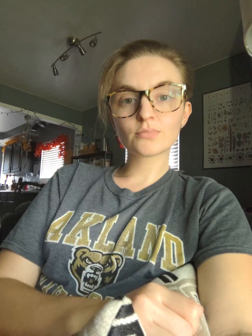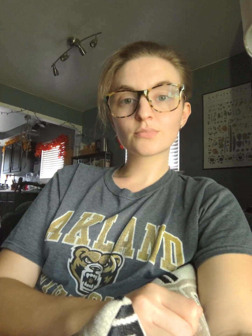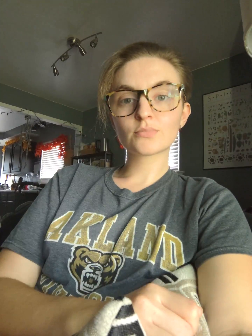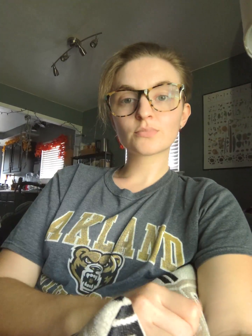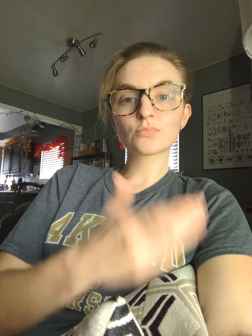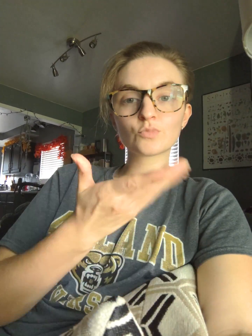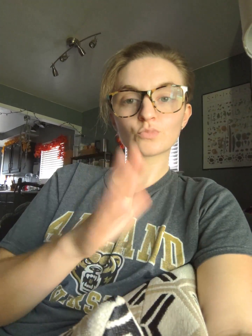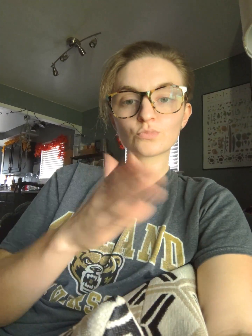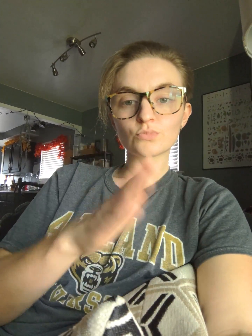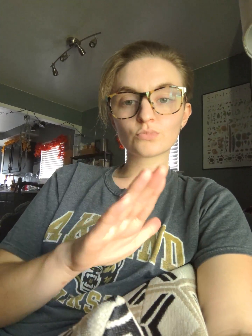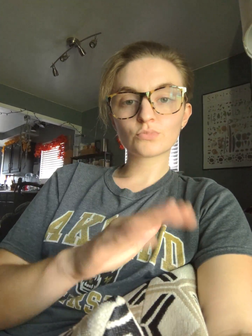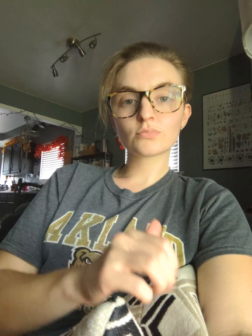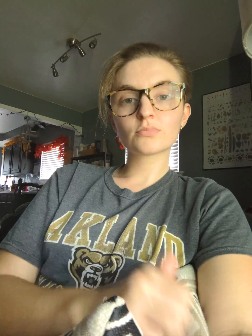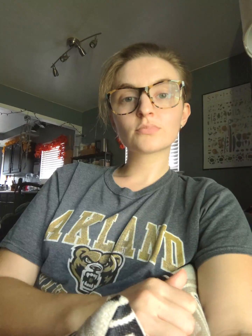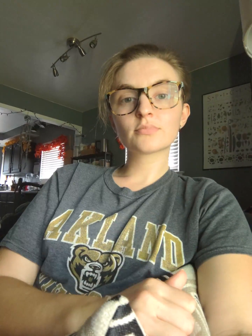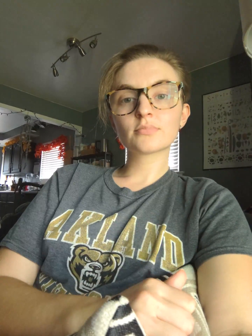cook